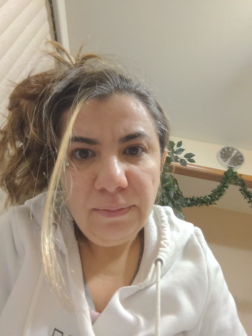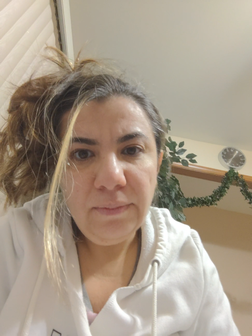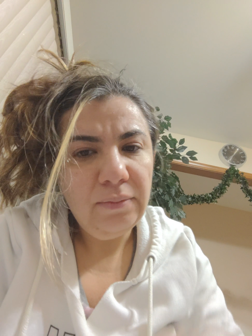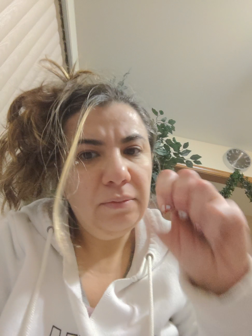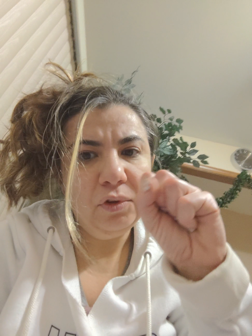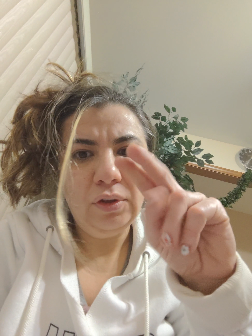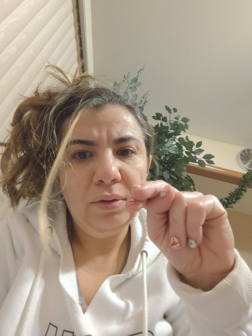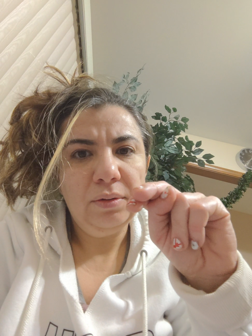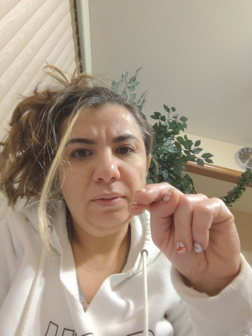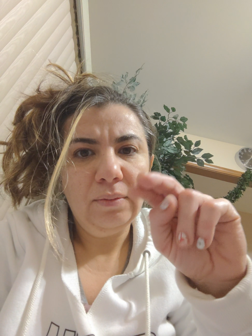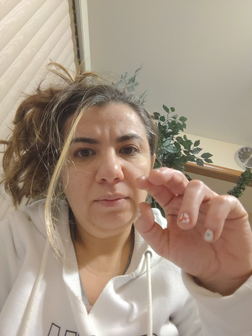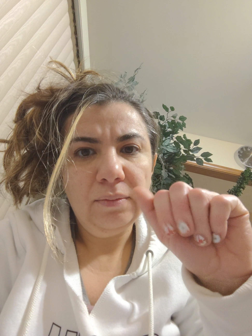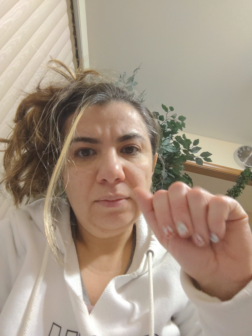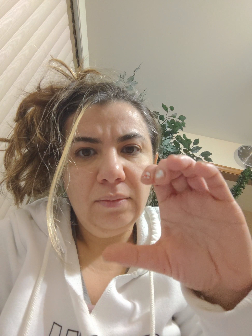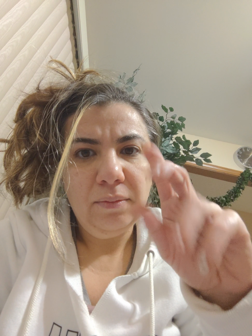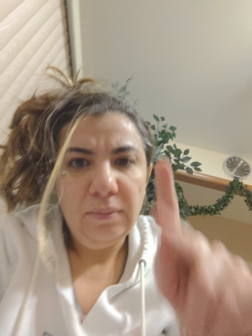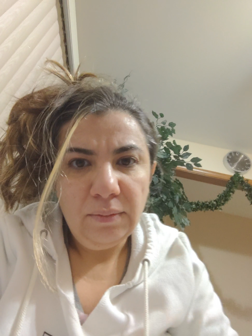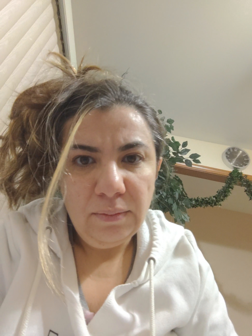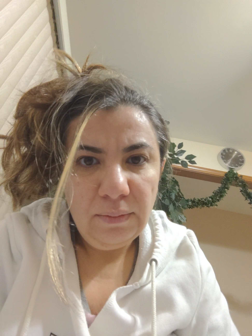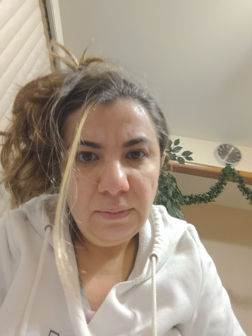snack